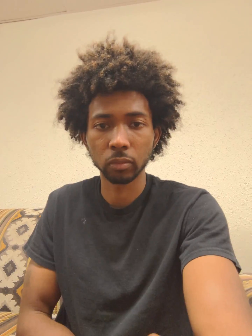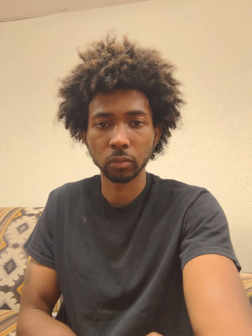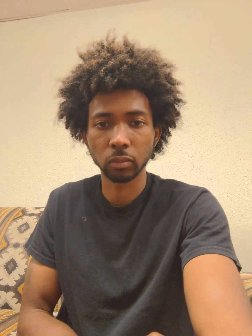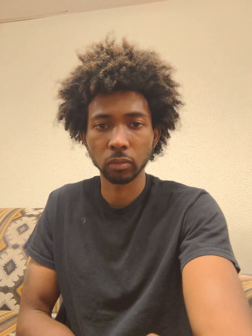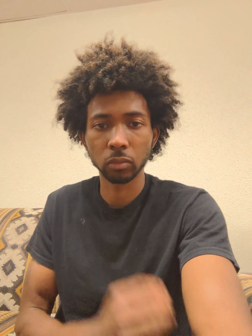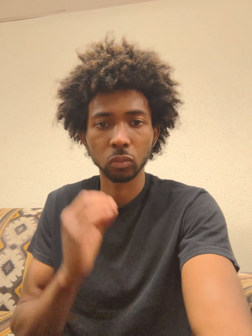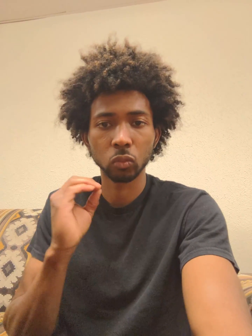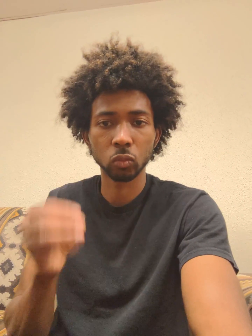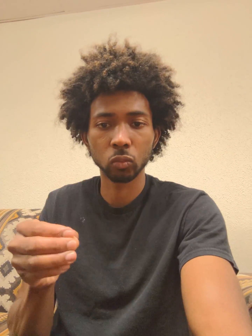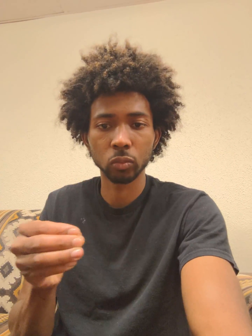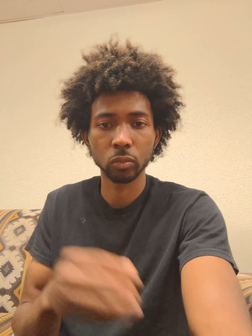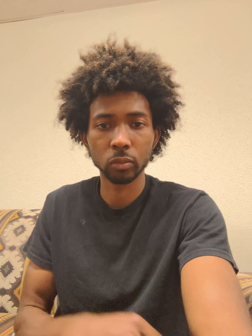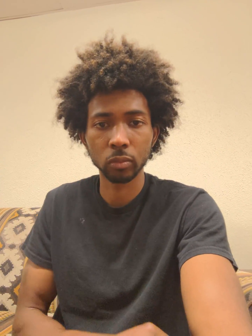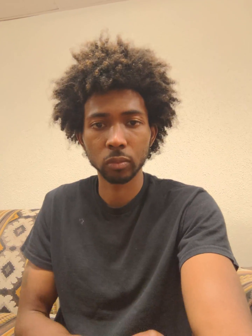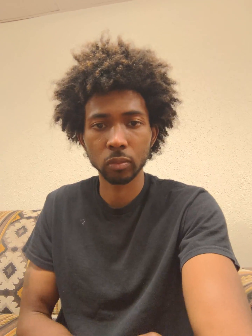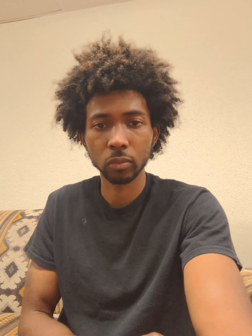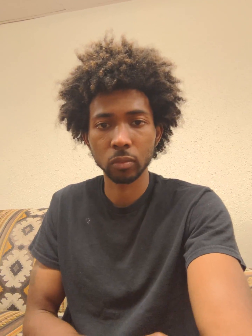none